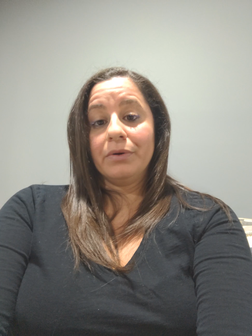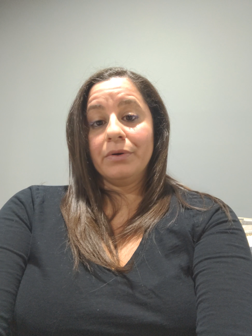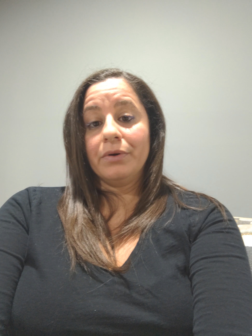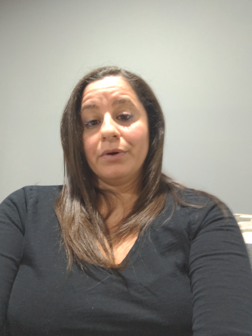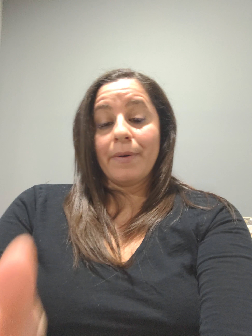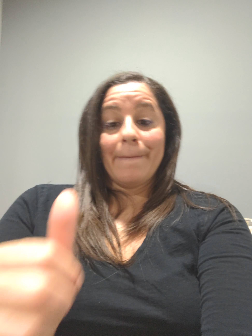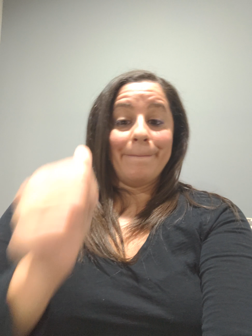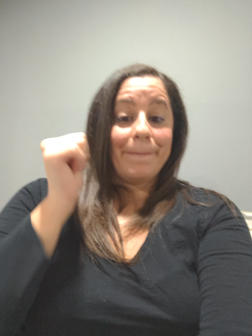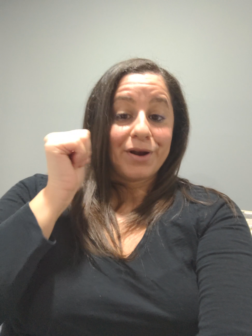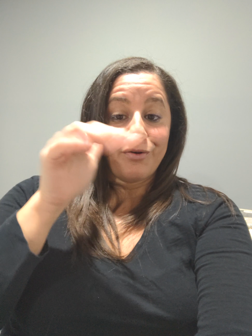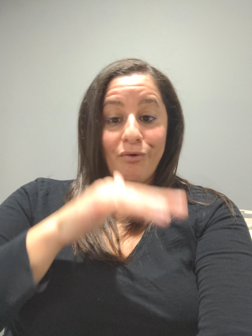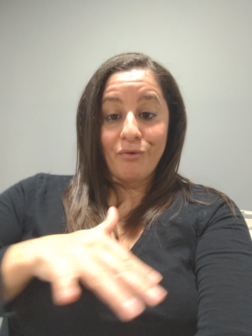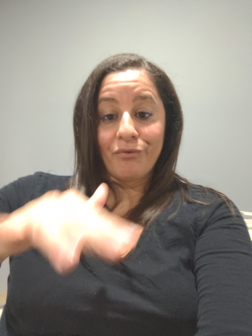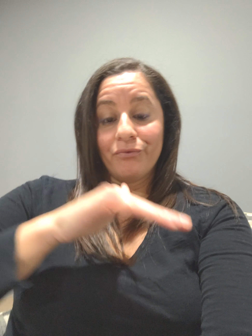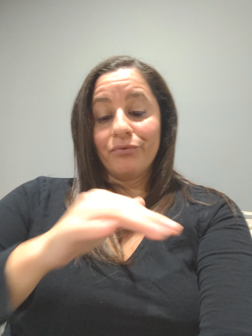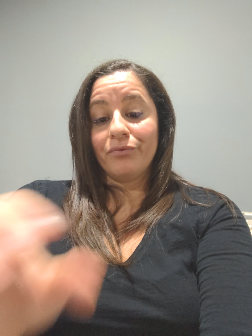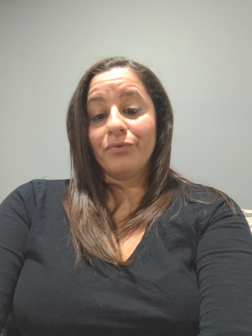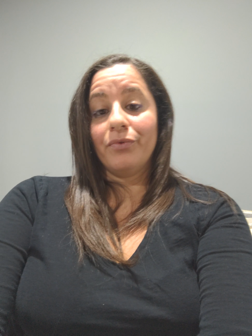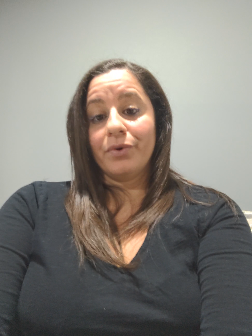backyard